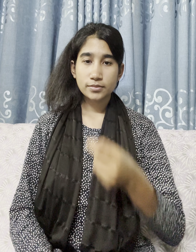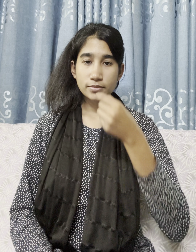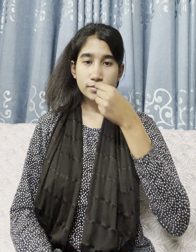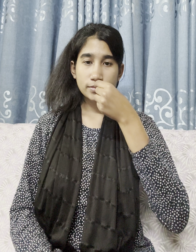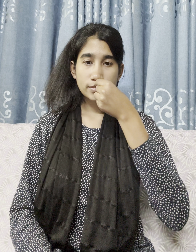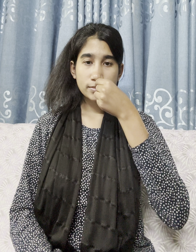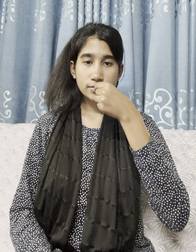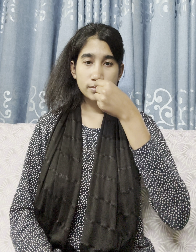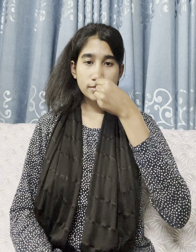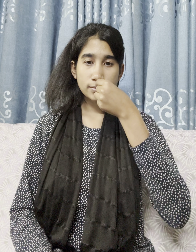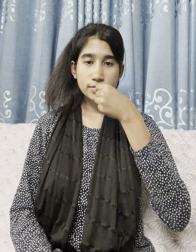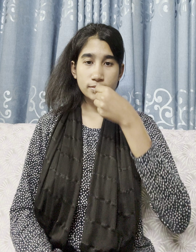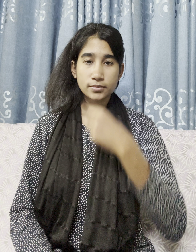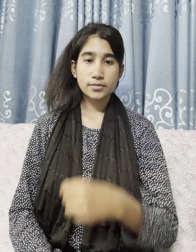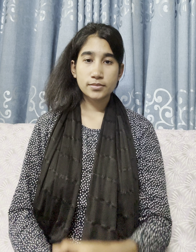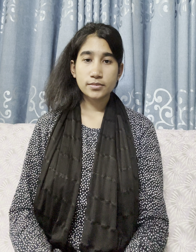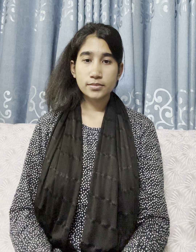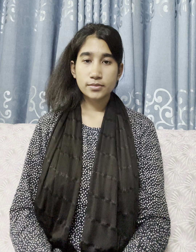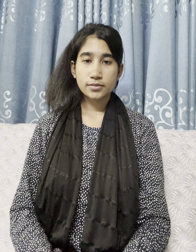মেয়ে